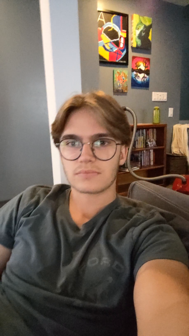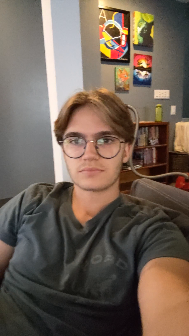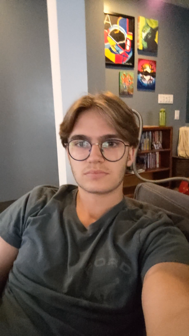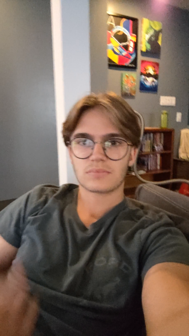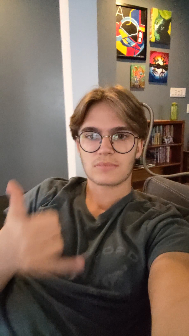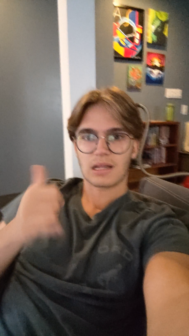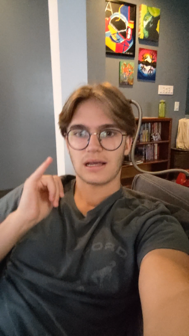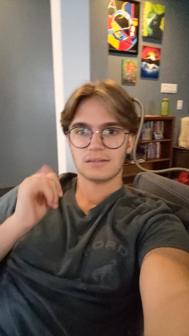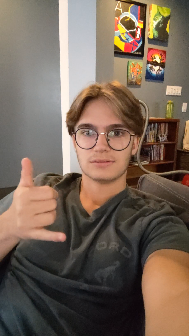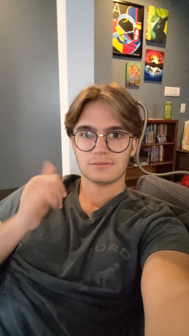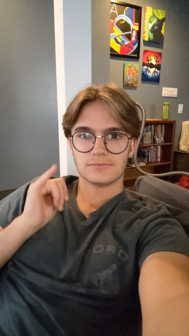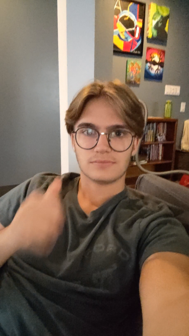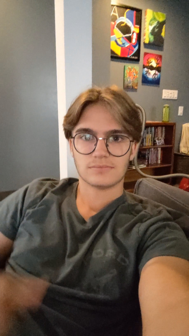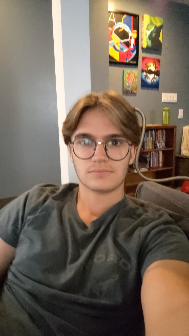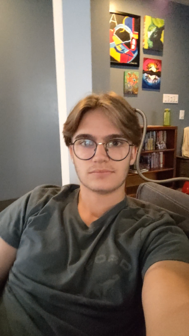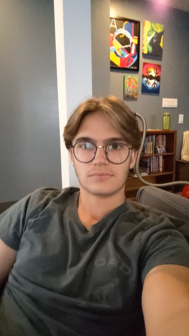rocking chair